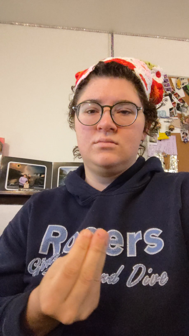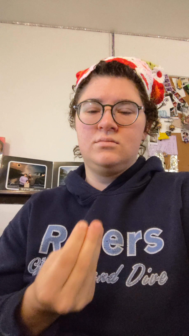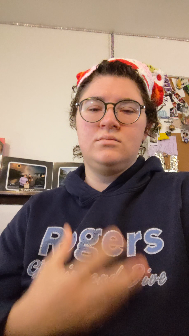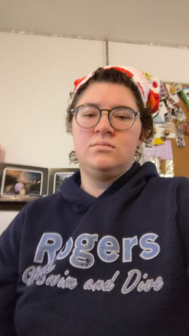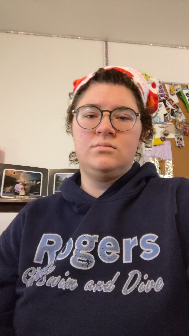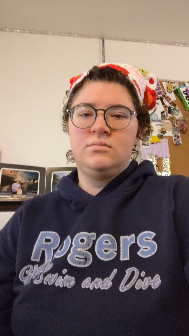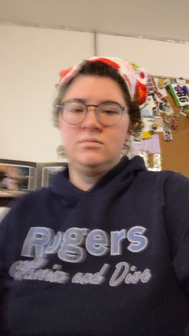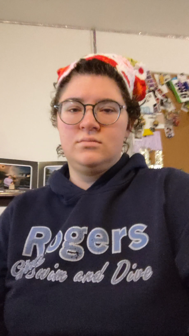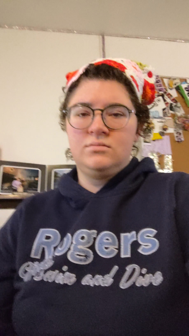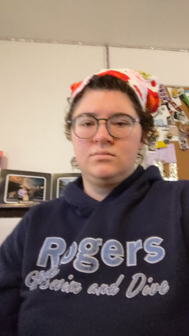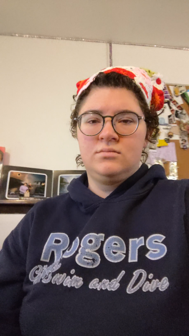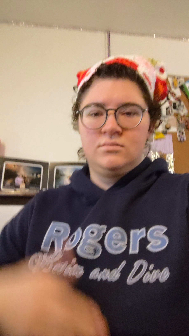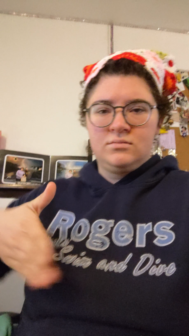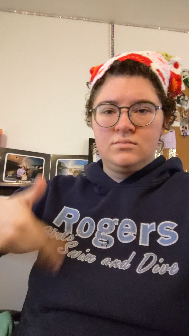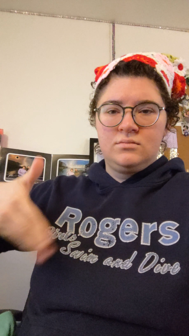pants